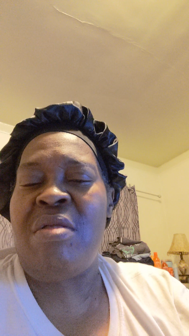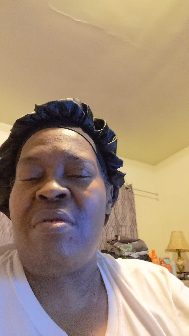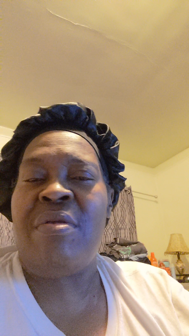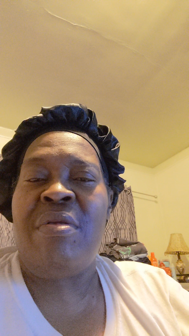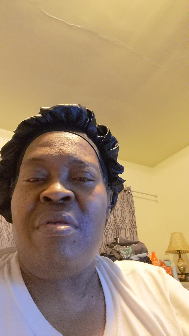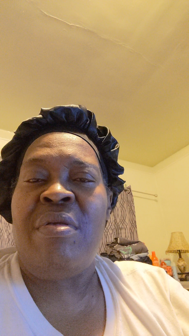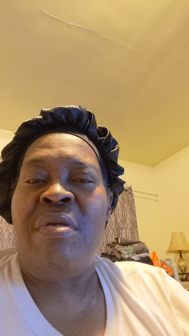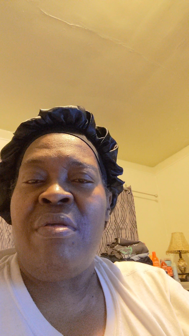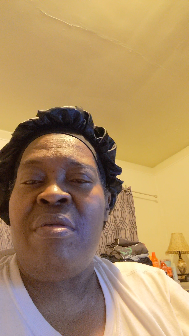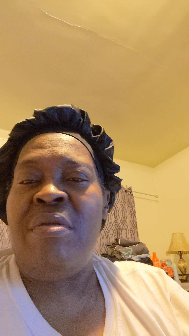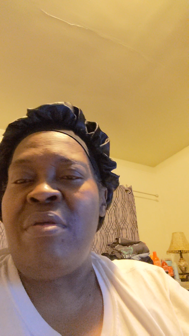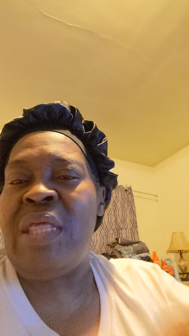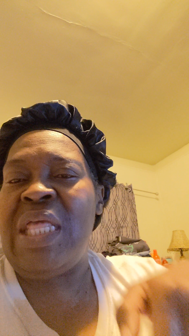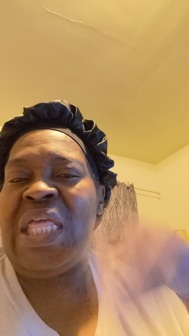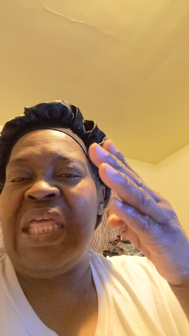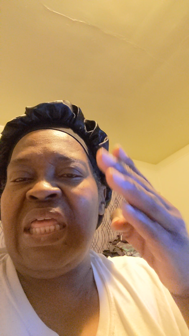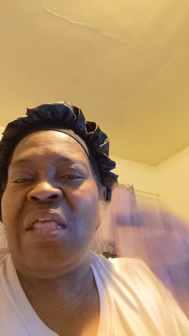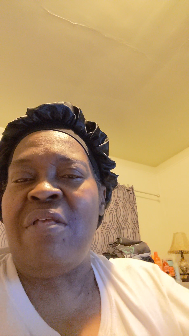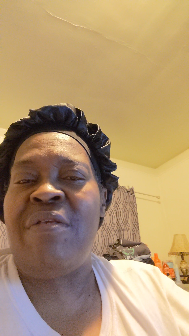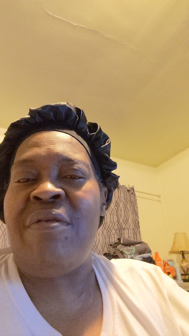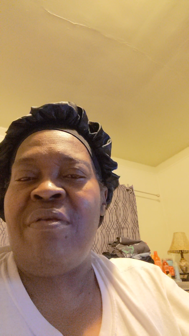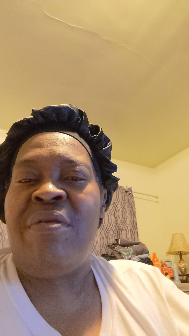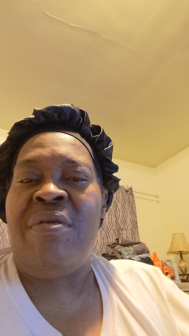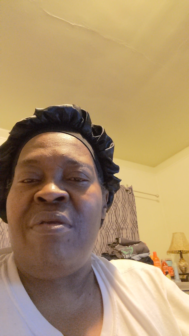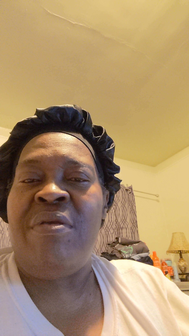kick